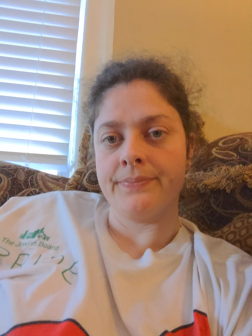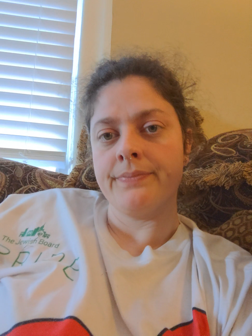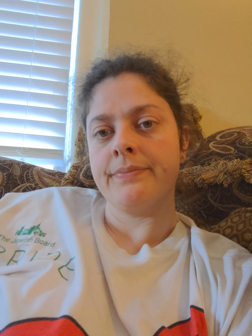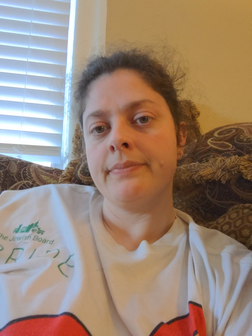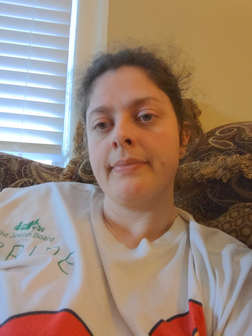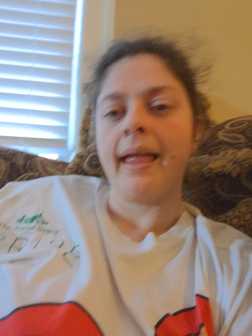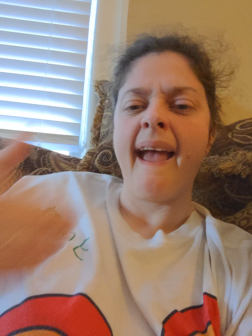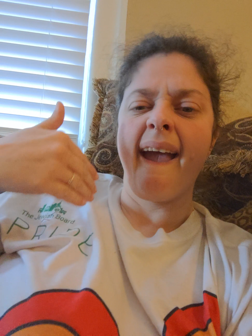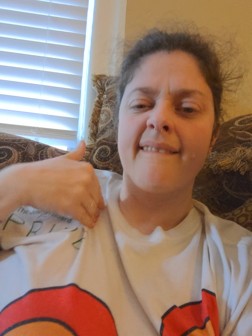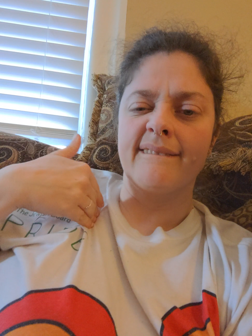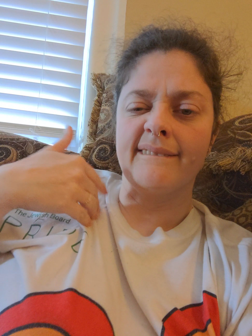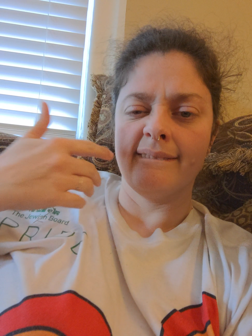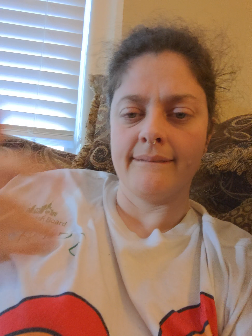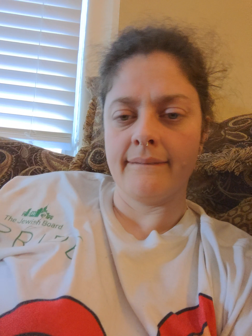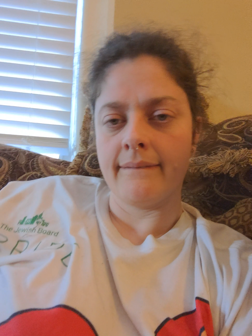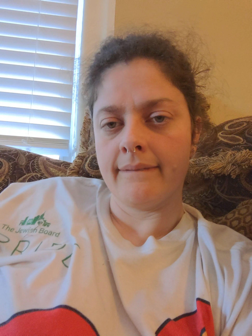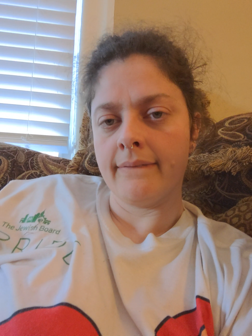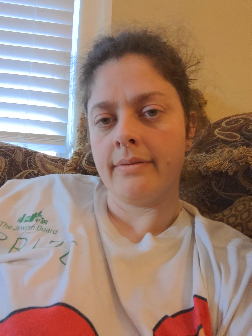have